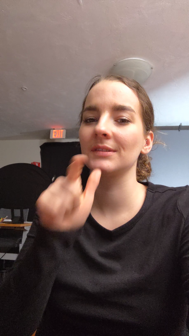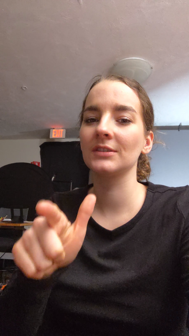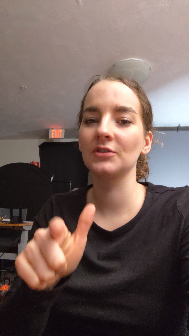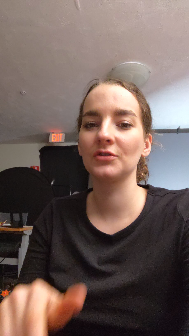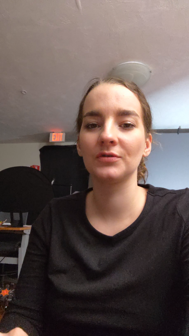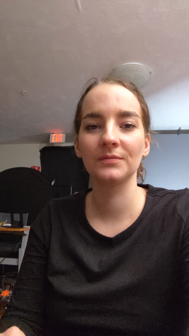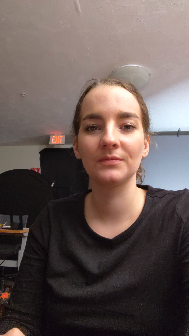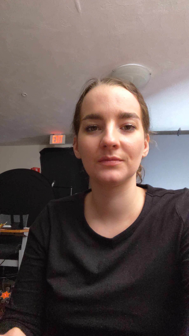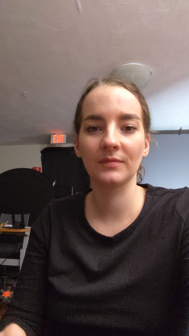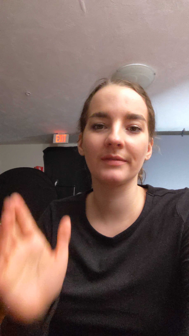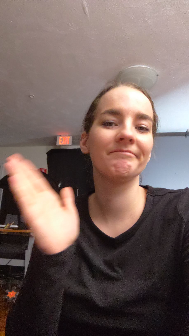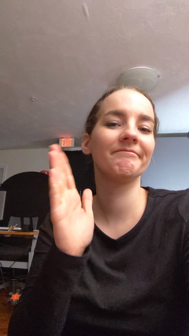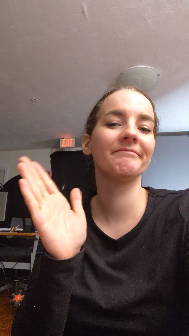clap